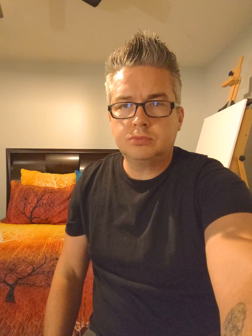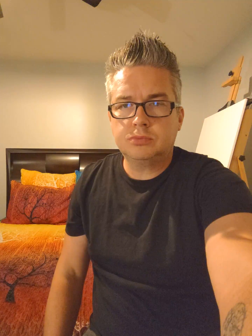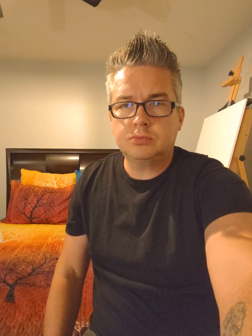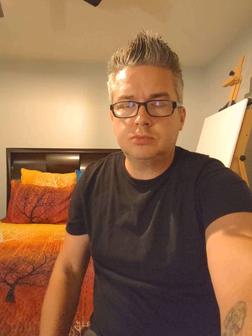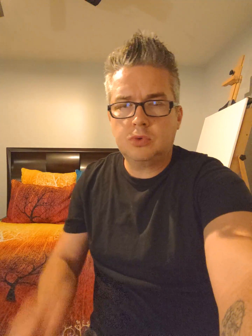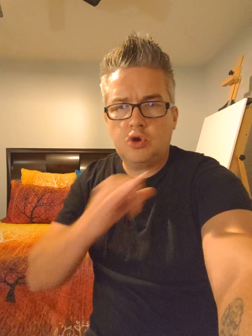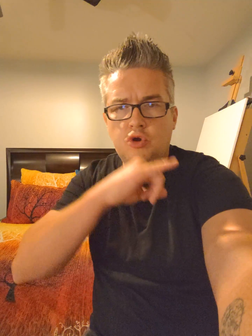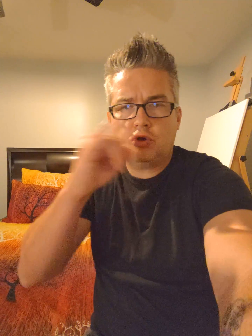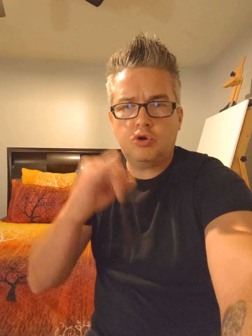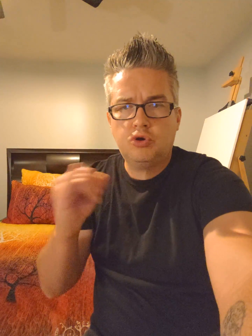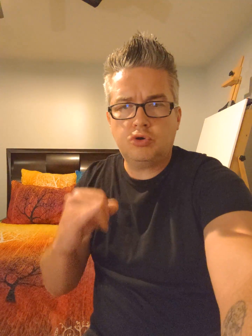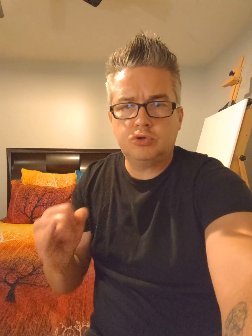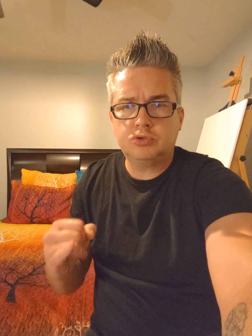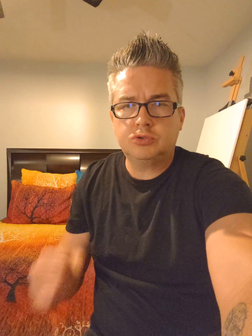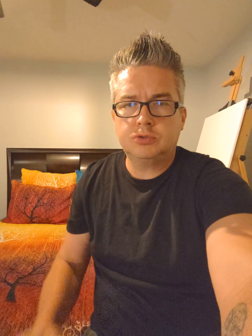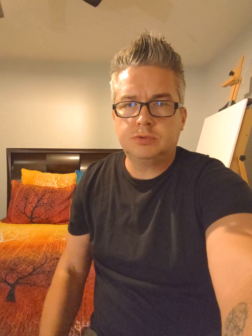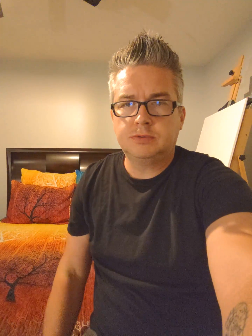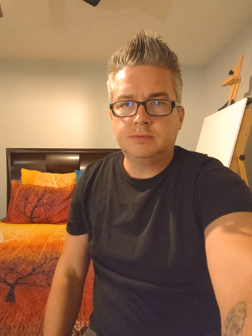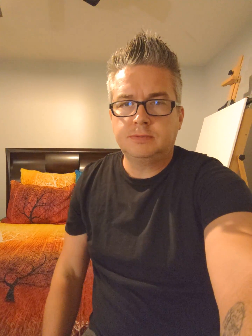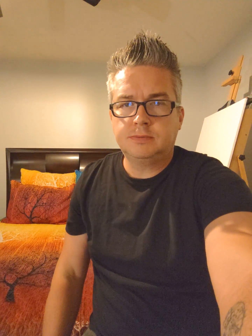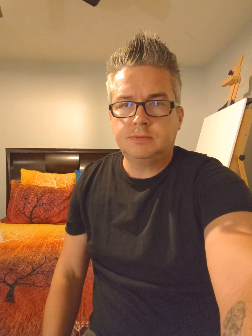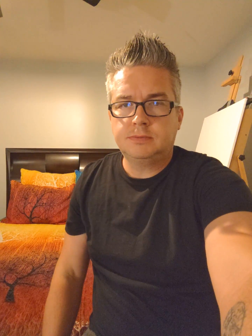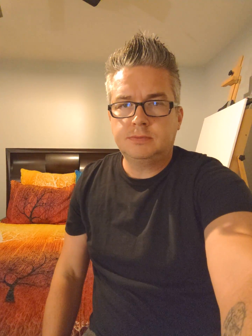draw